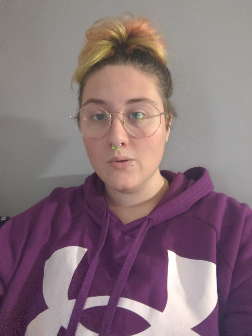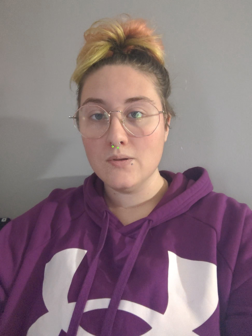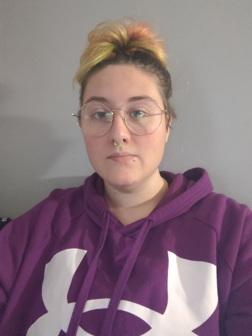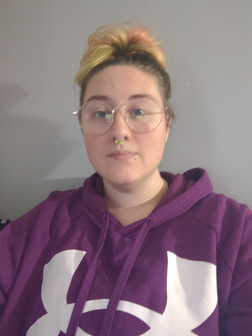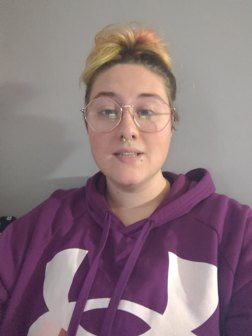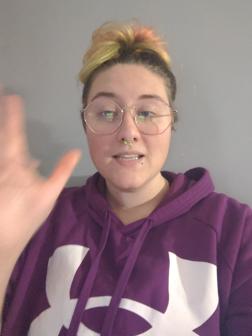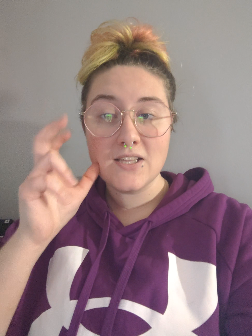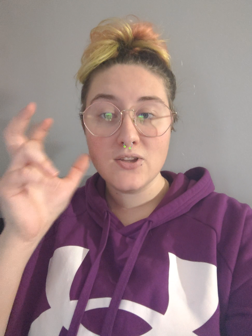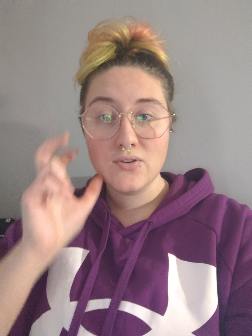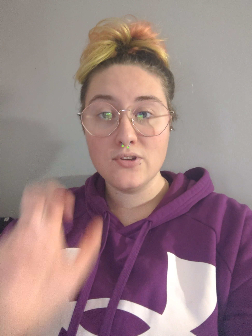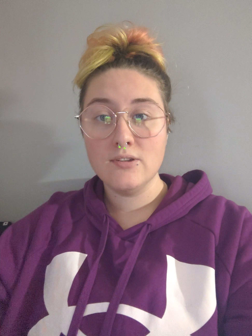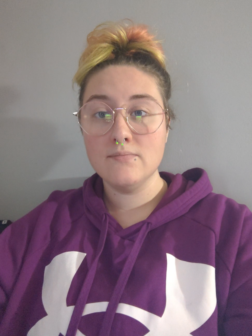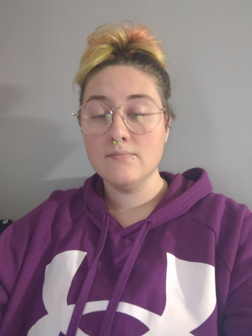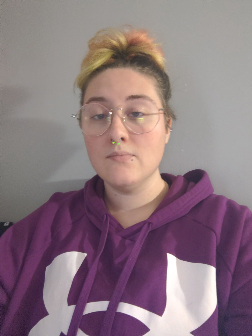hear